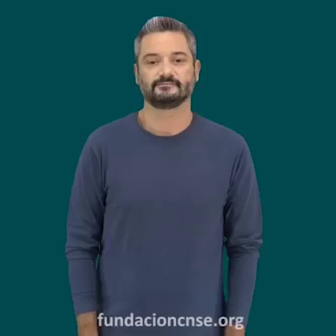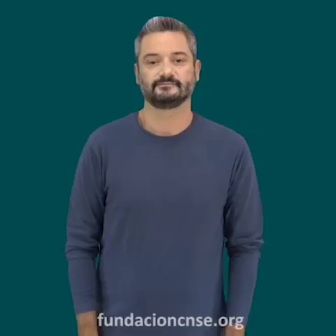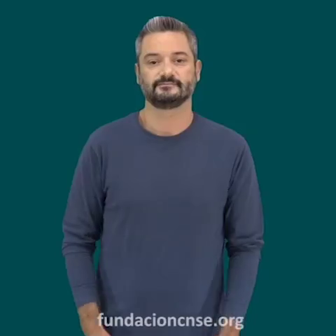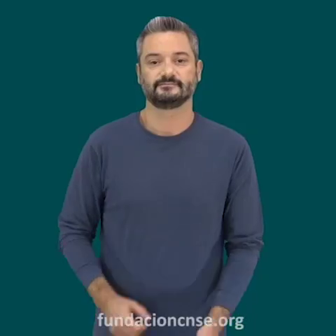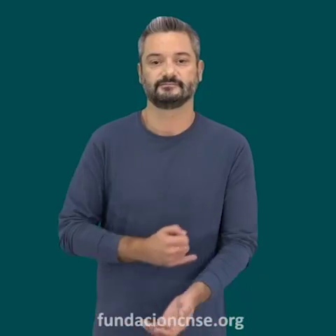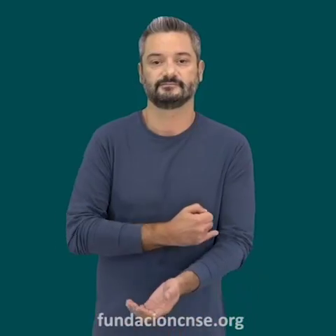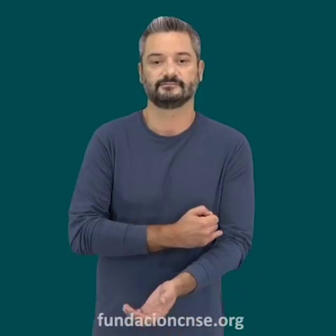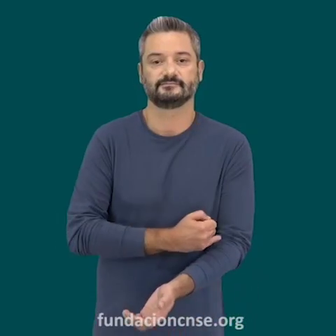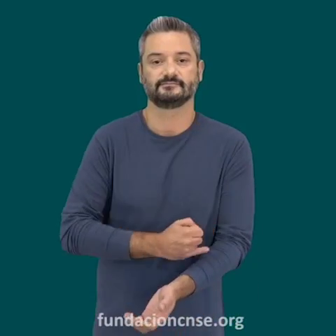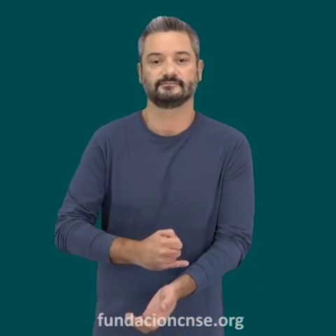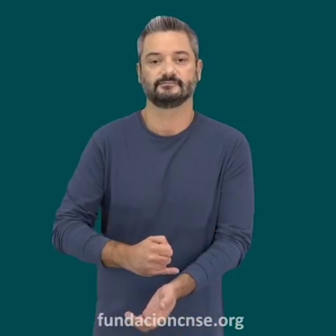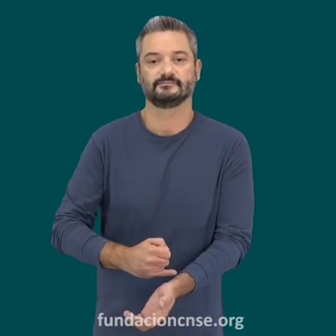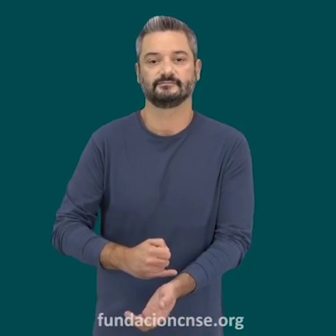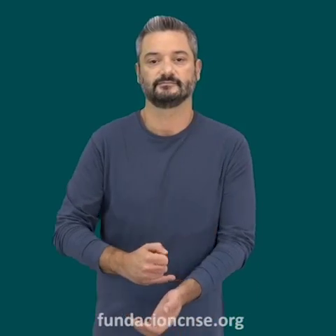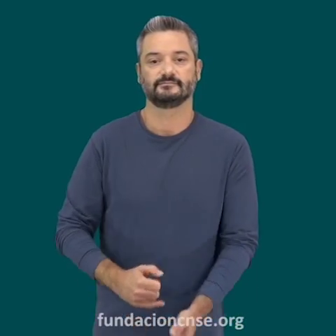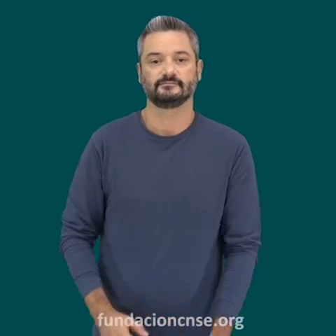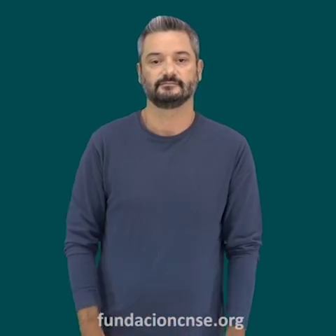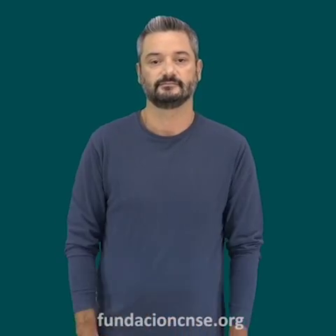vena